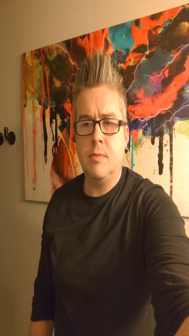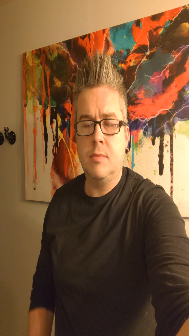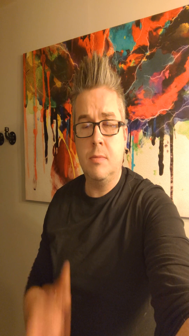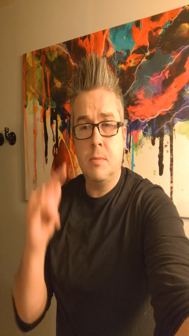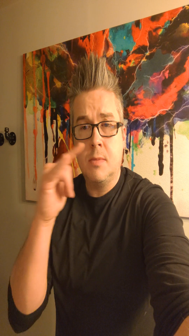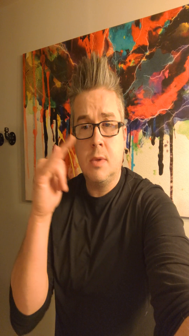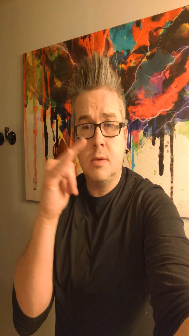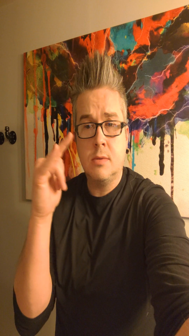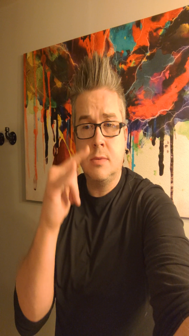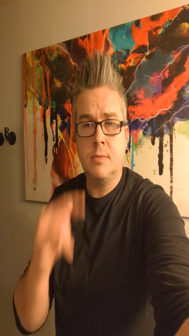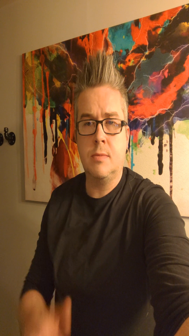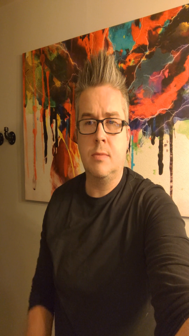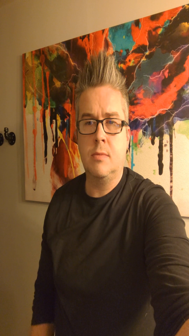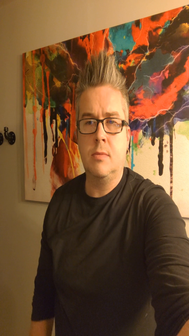airplane